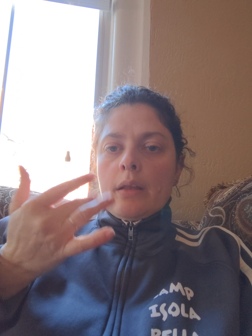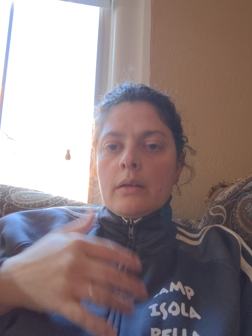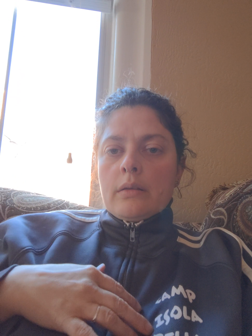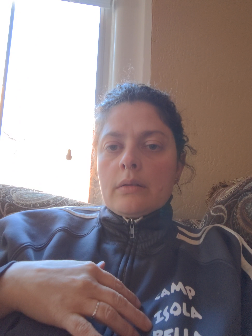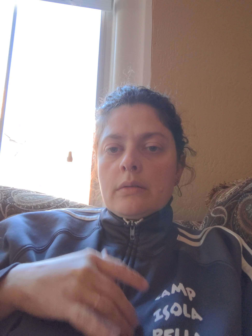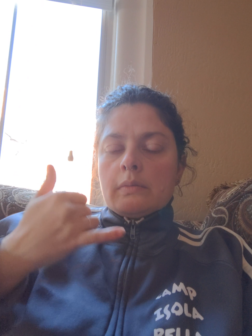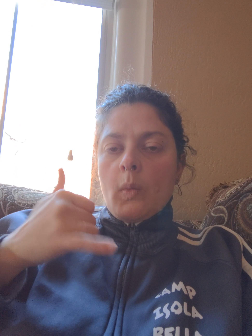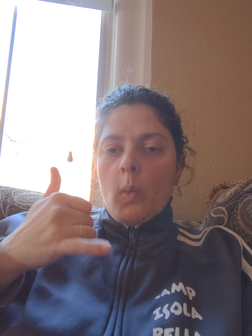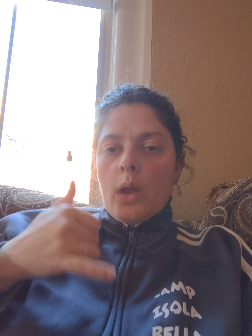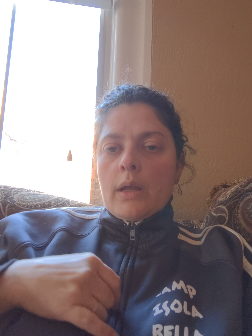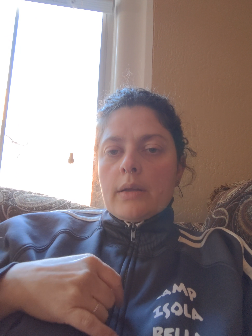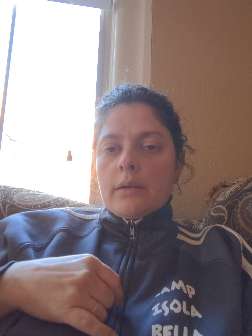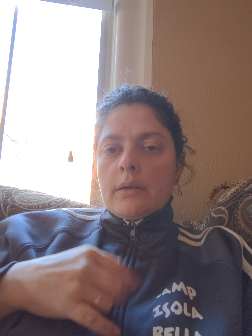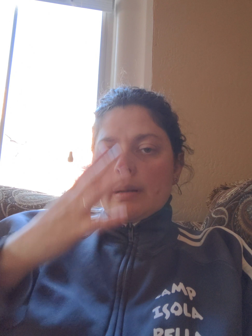toy